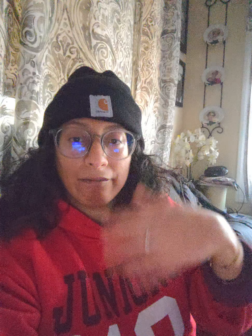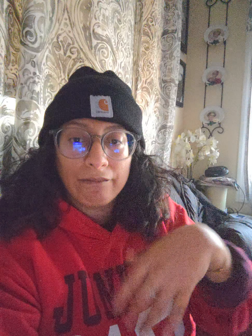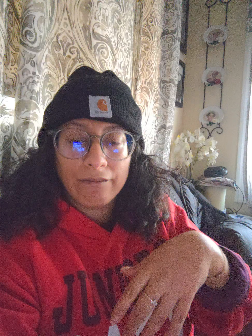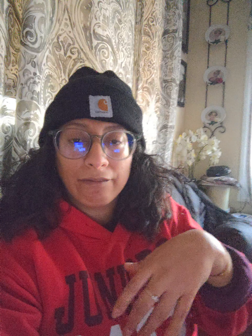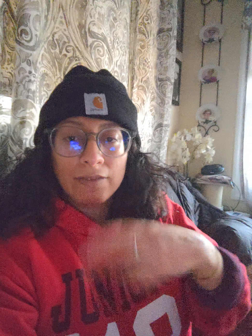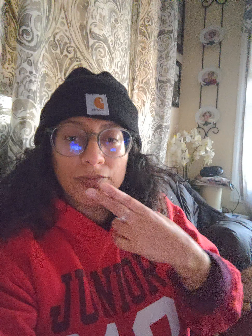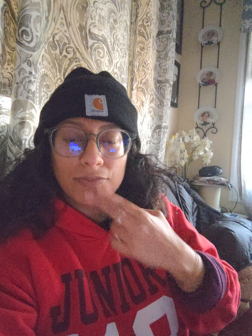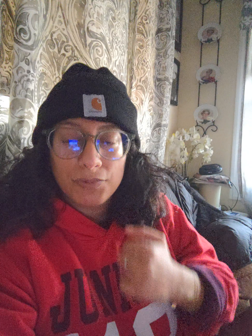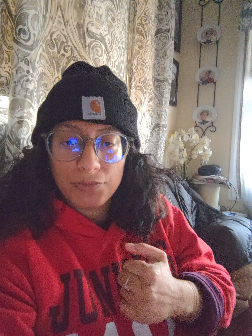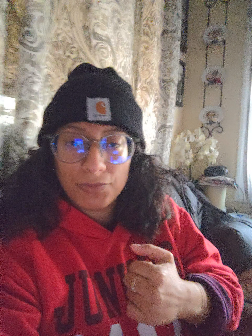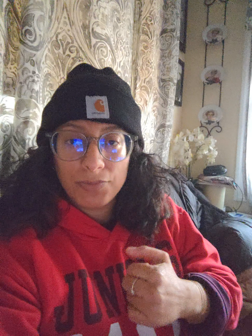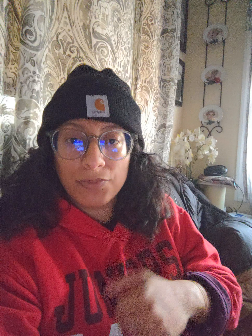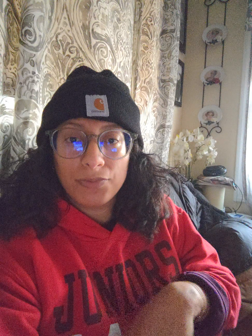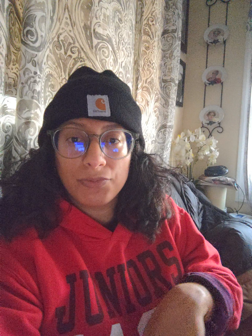cute